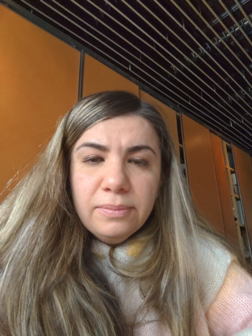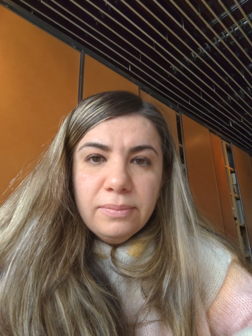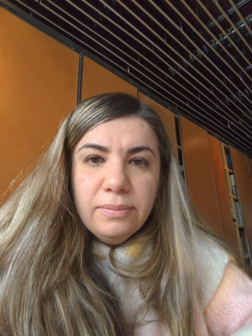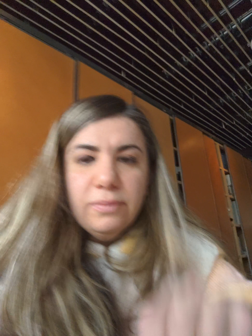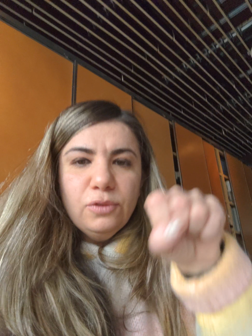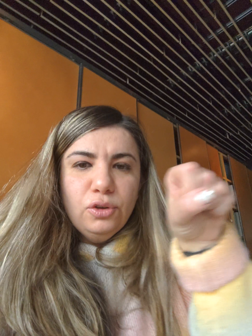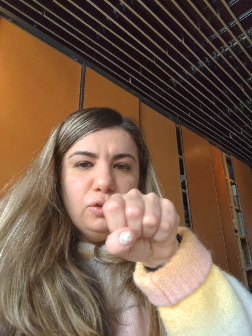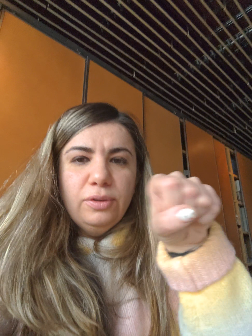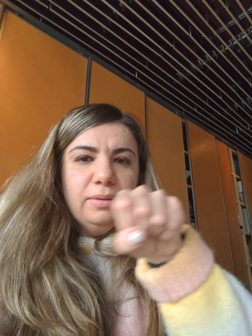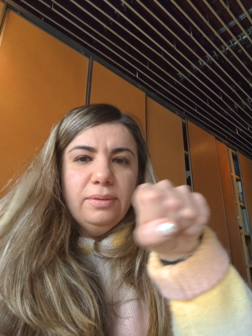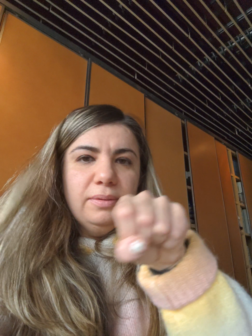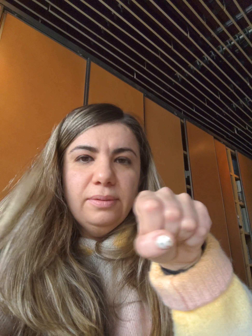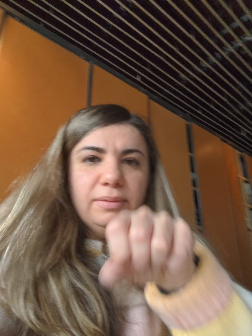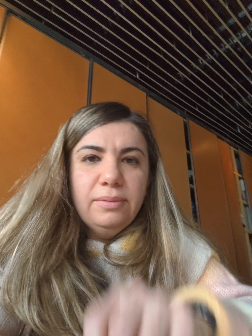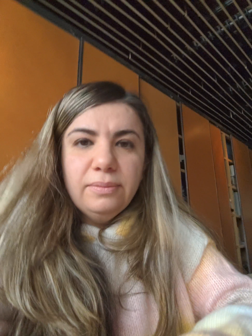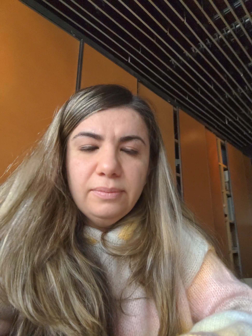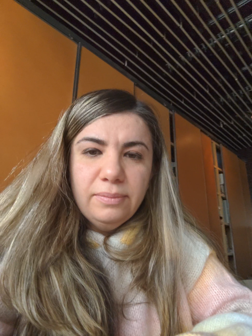shoe